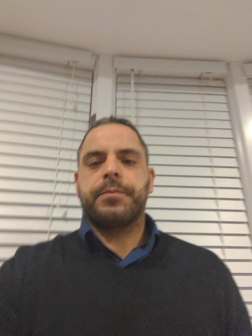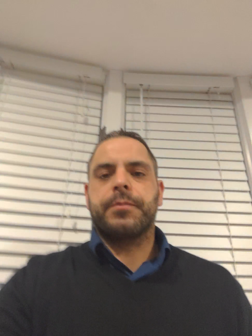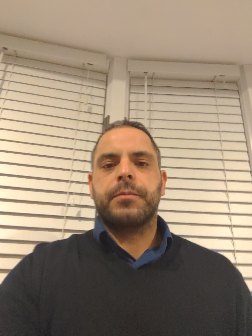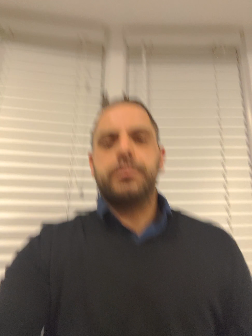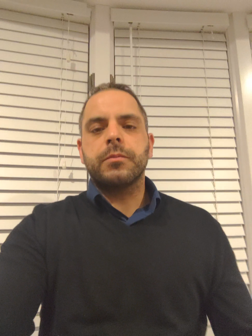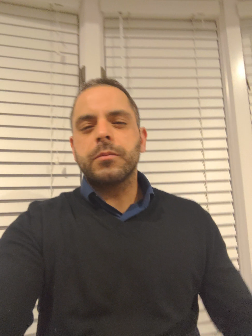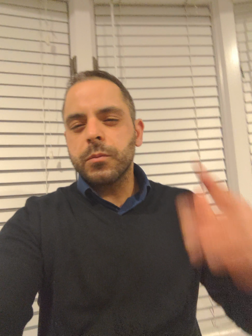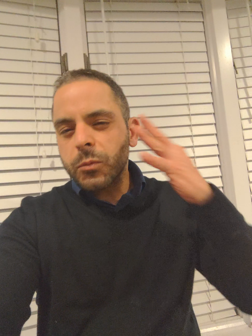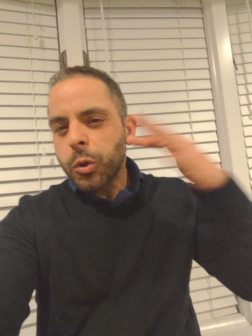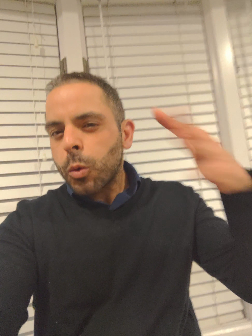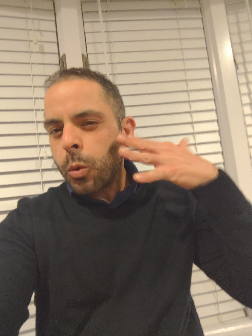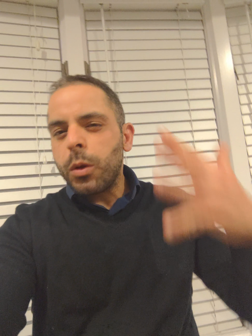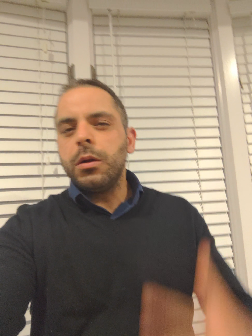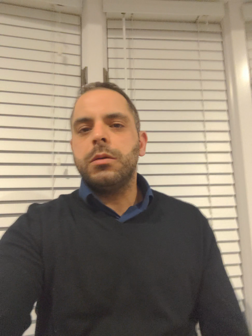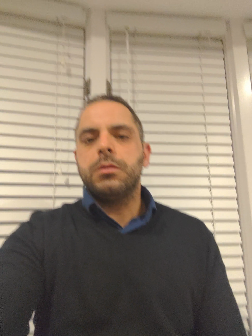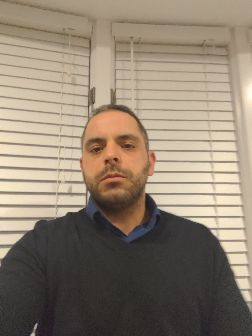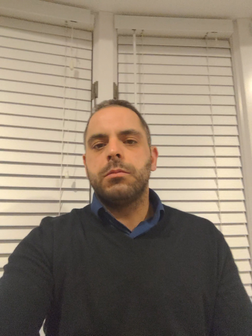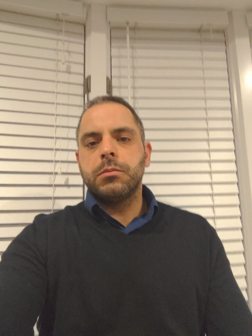noisy